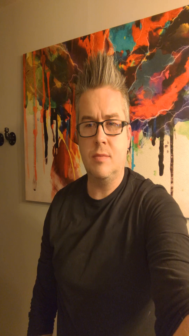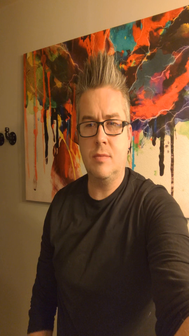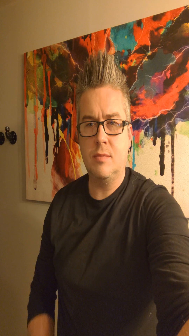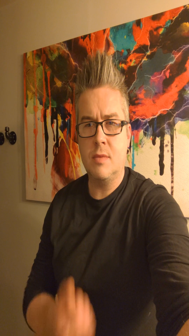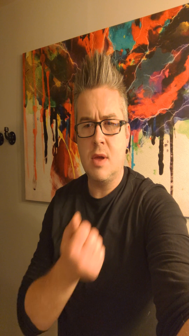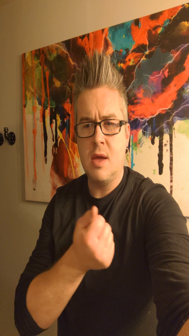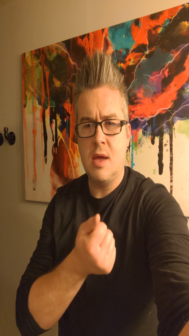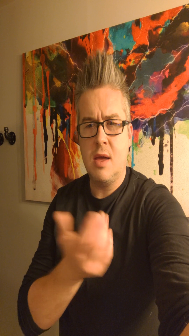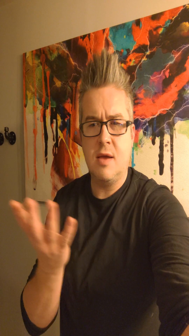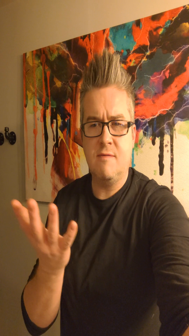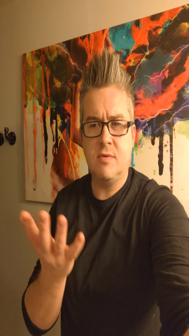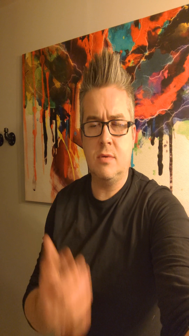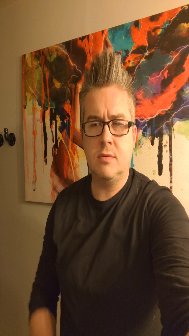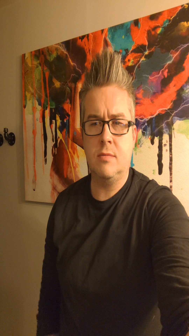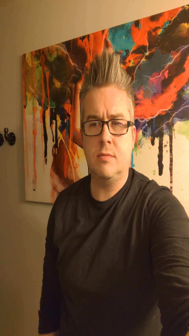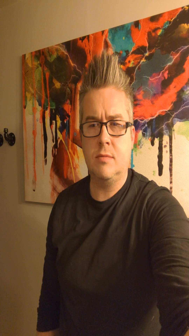every